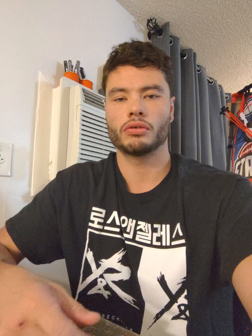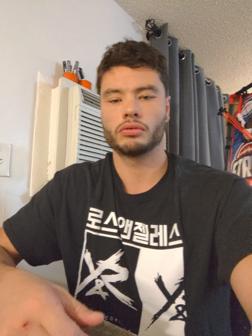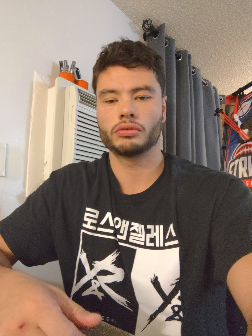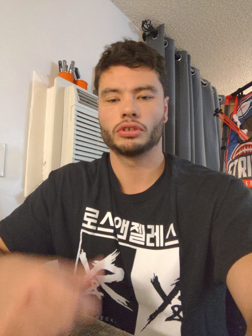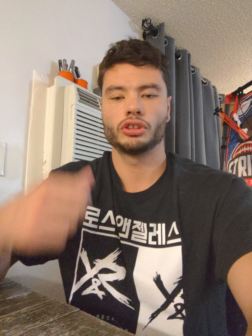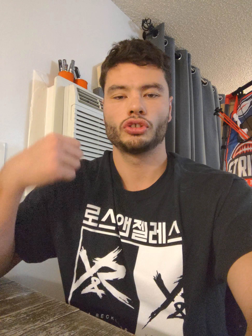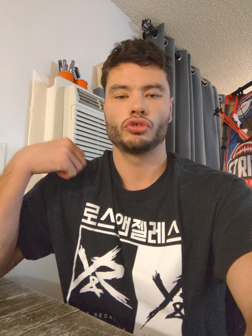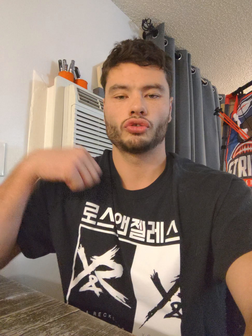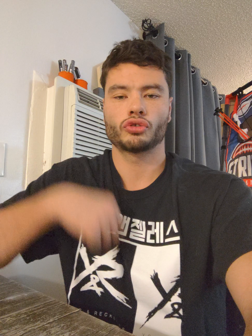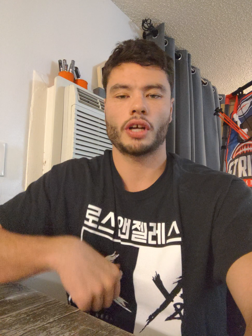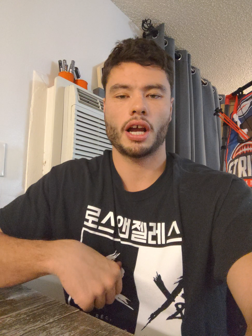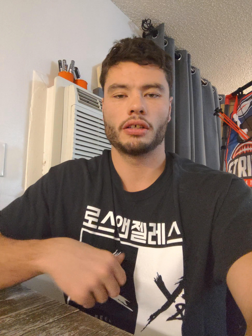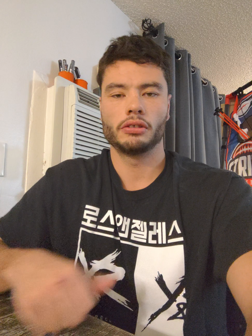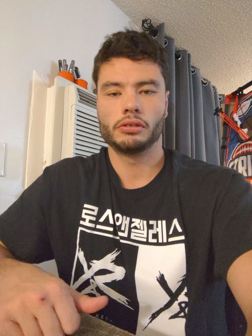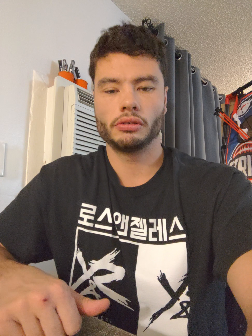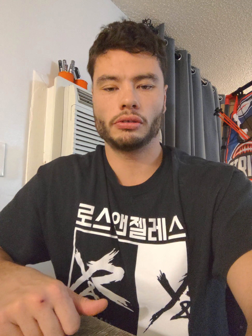jacket